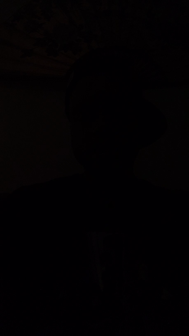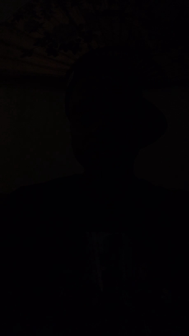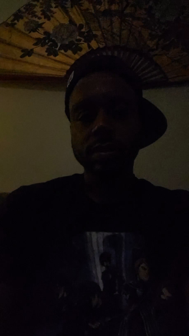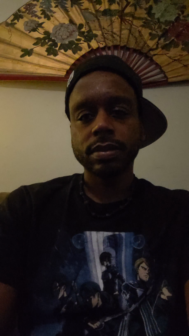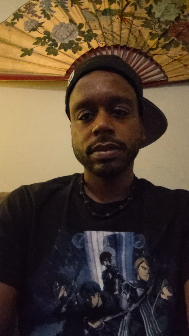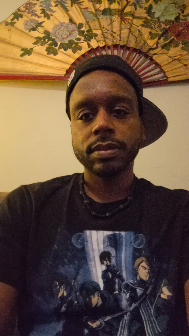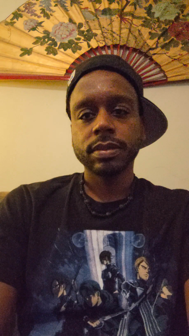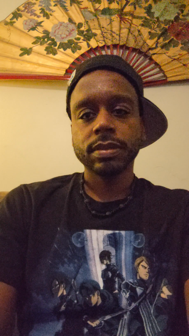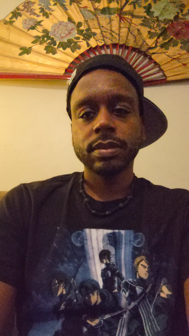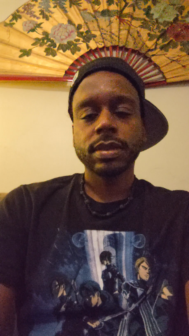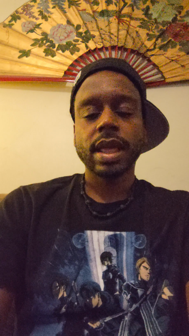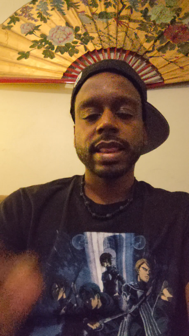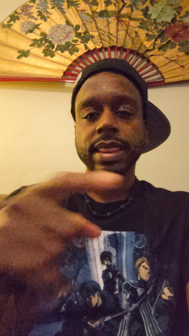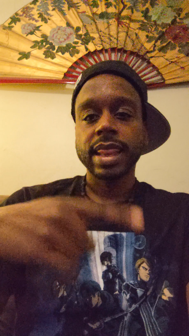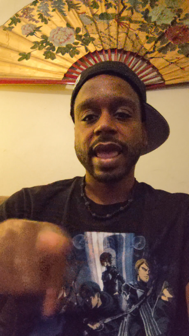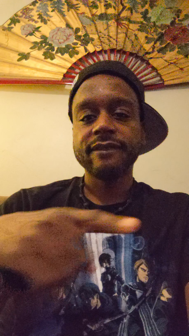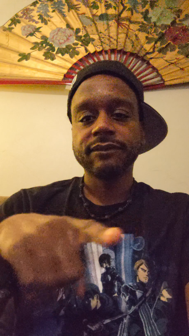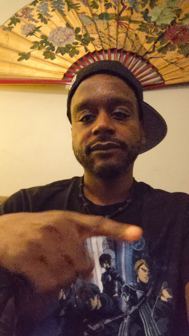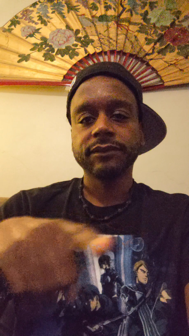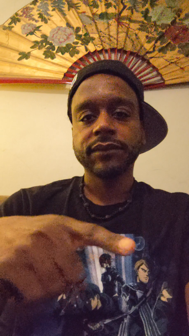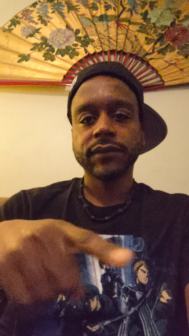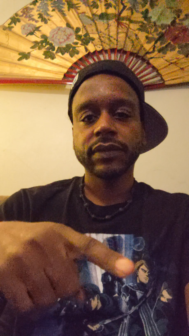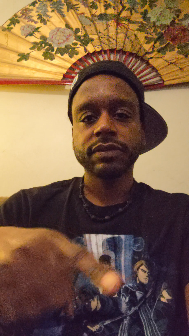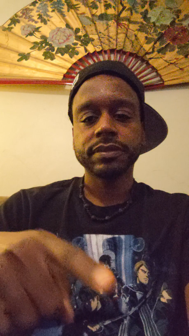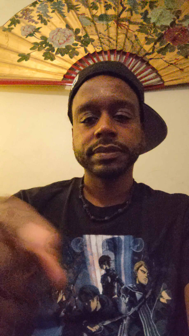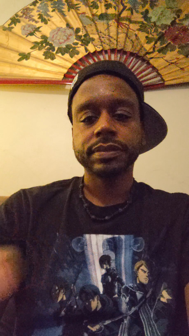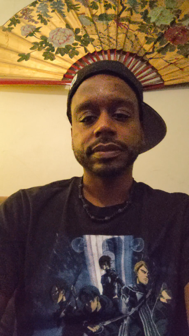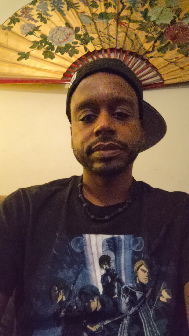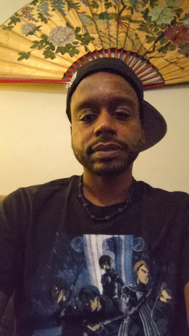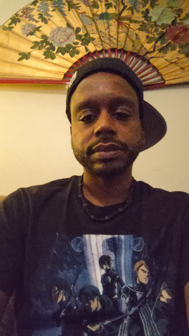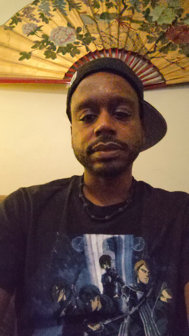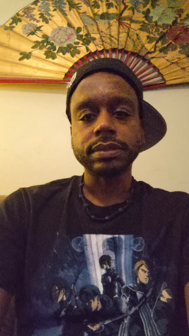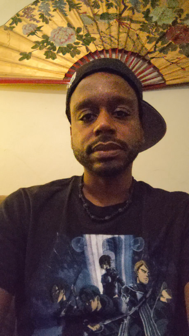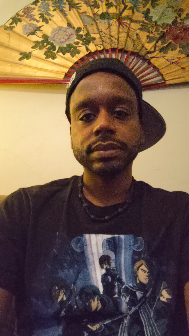knife